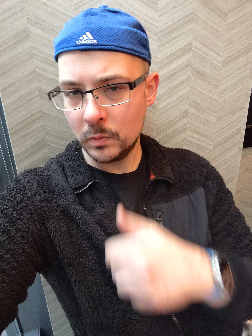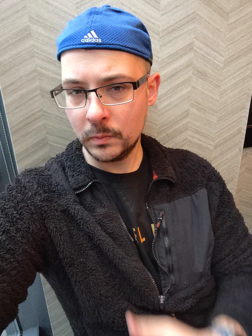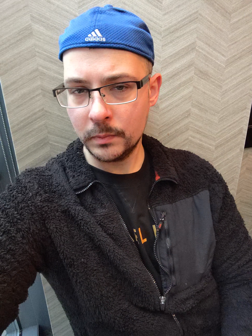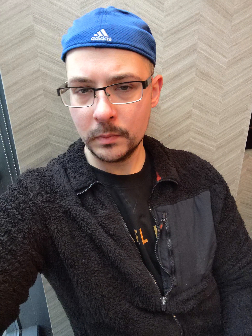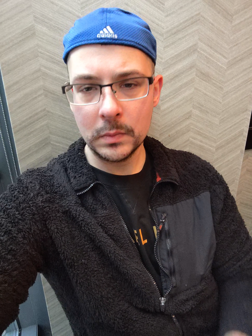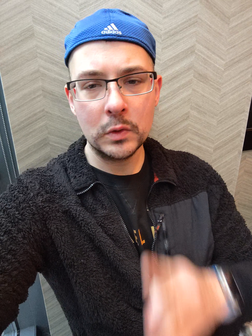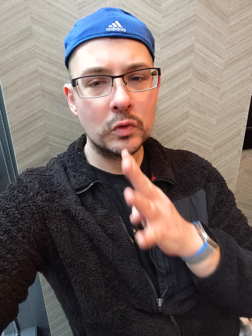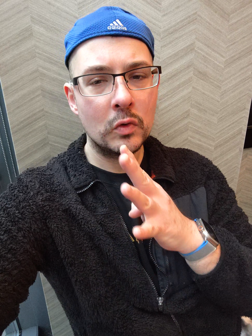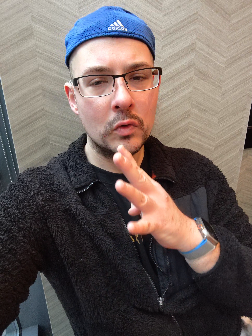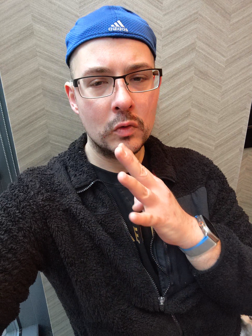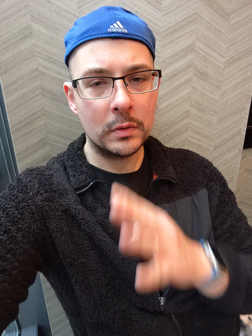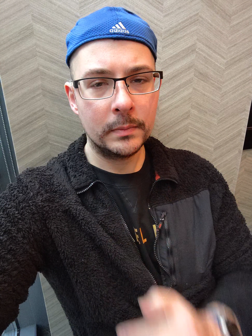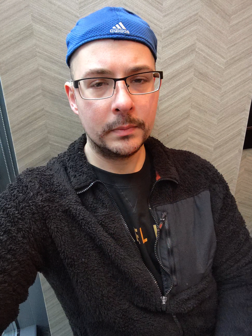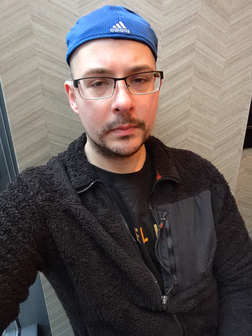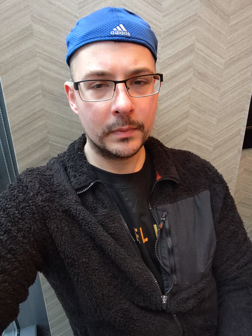talk